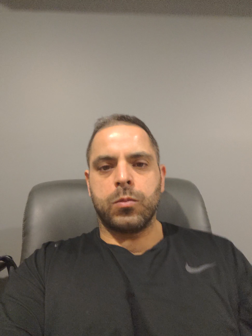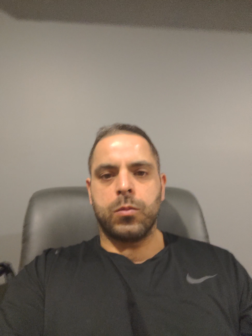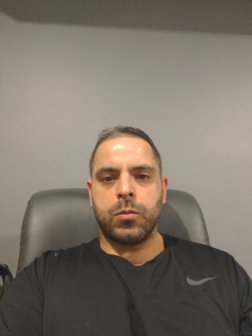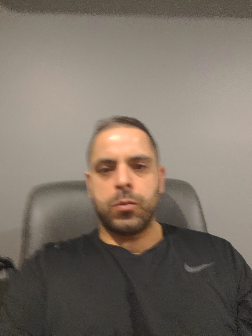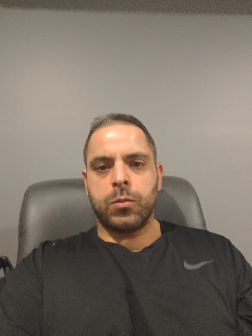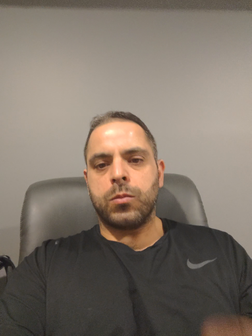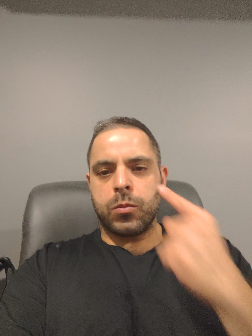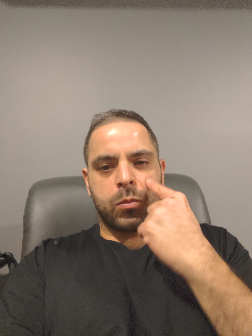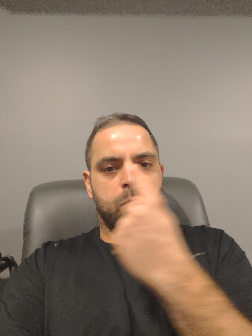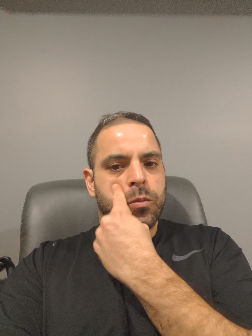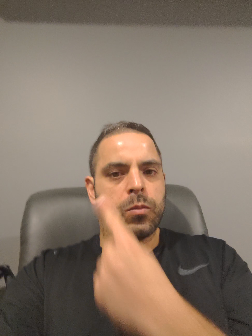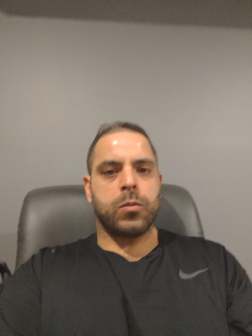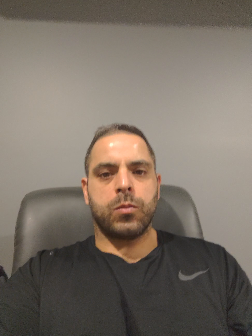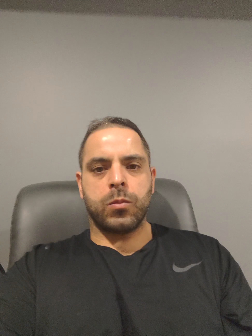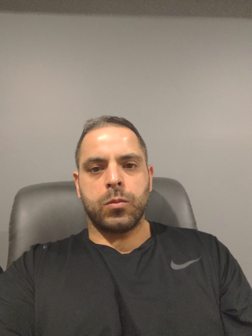eye